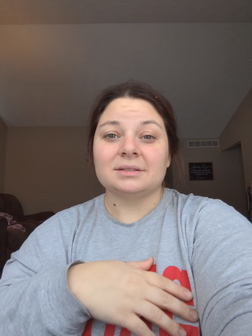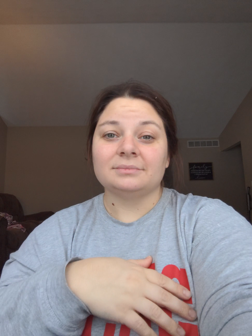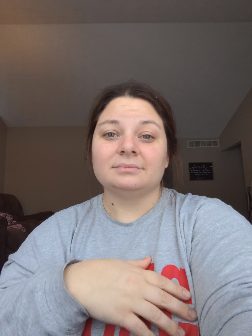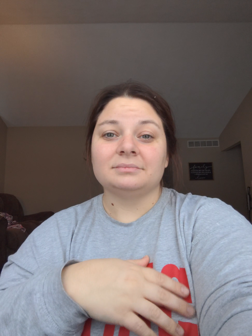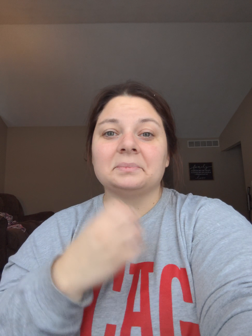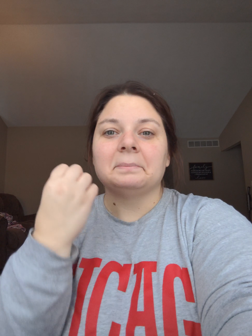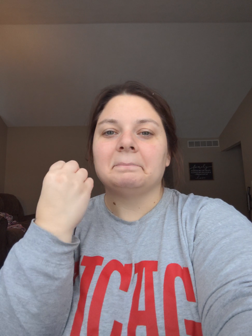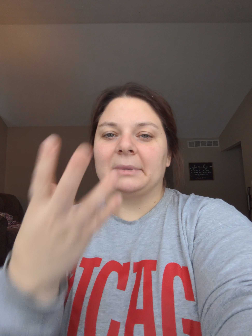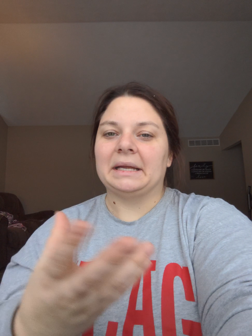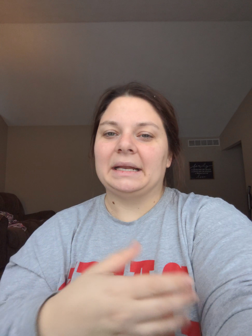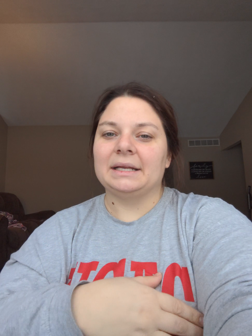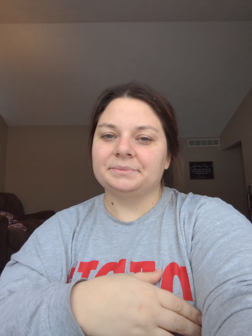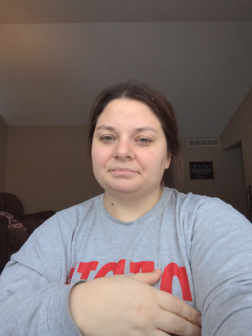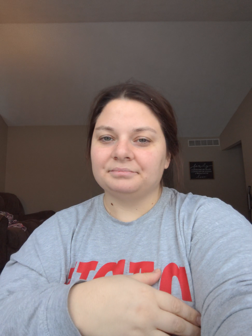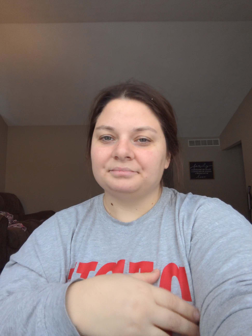many